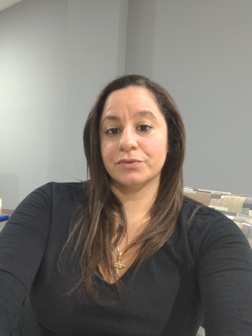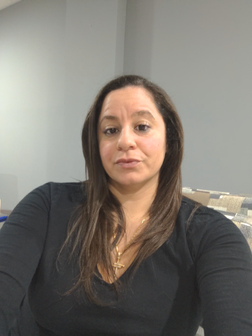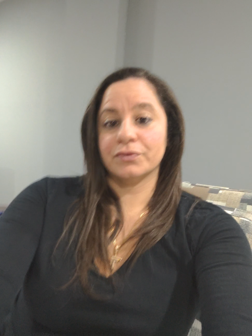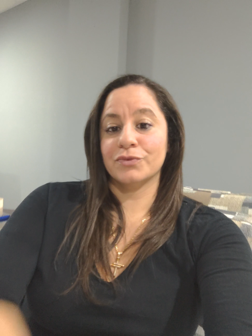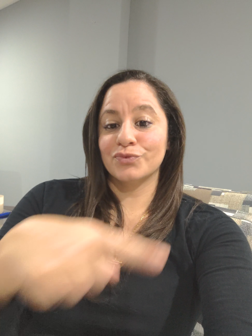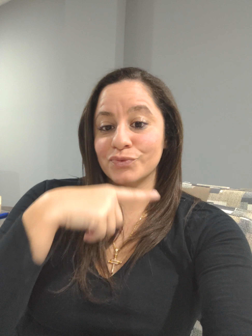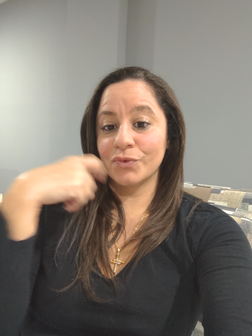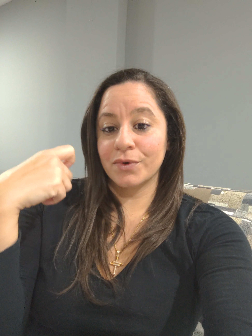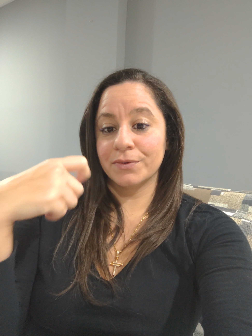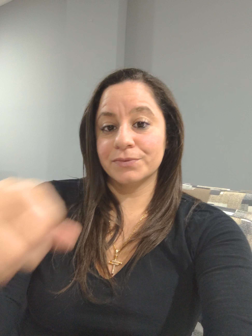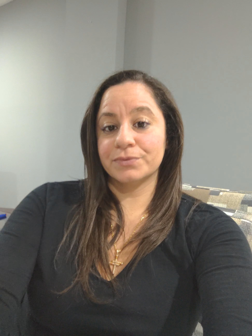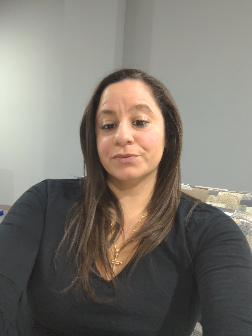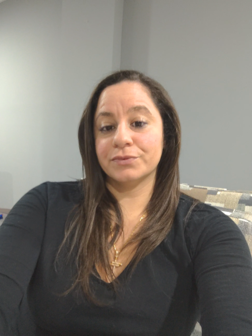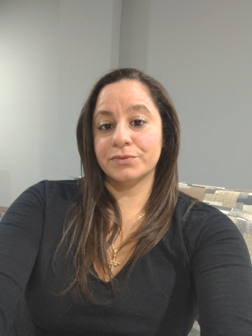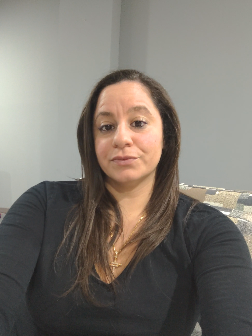dry